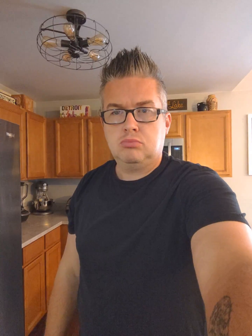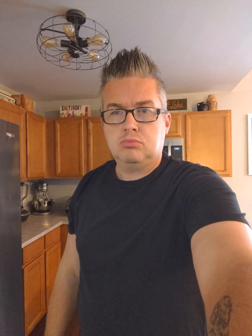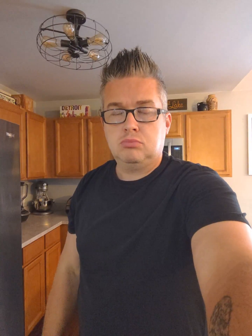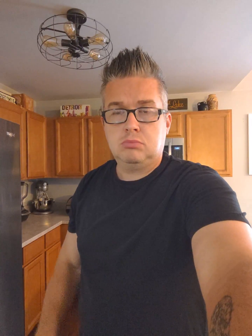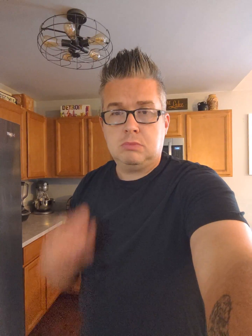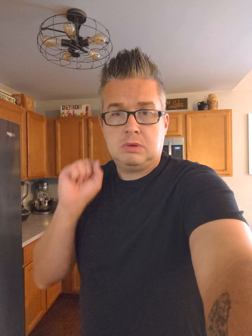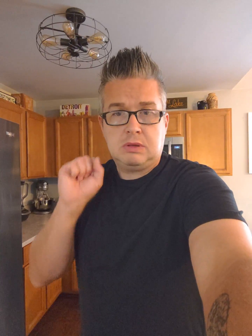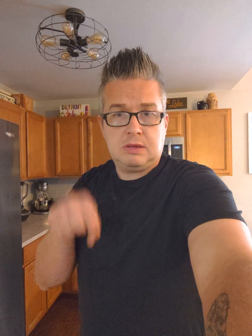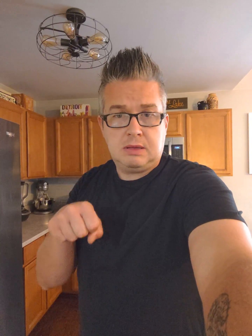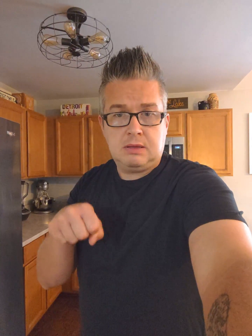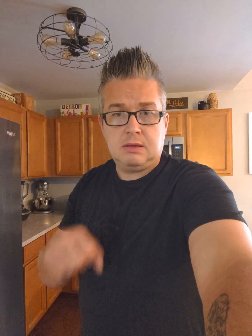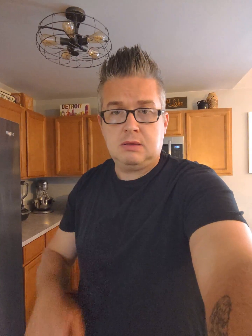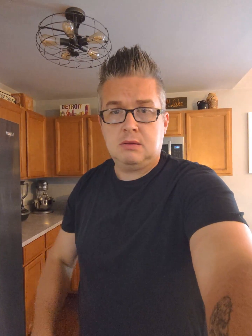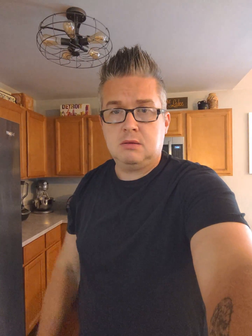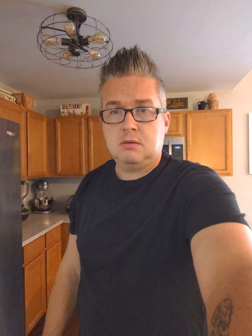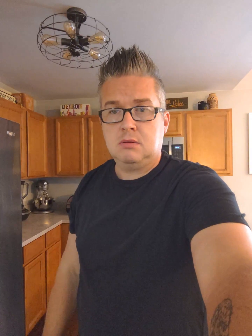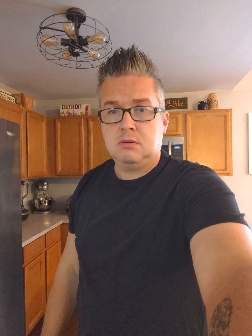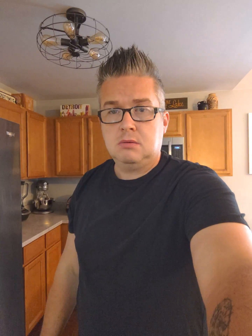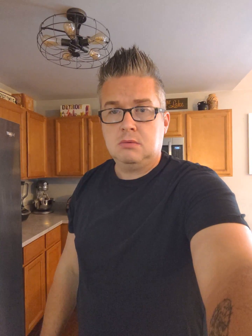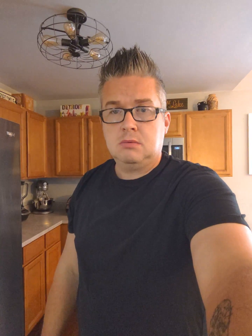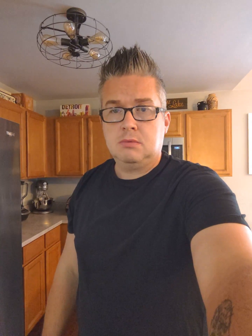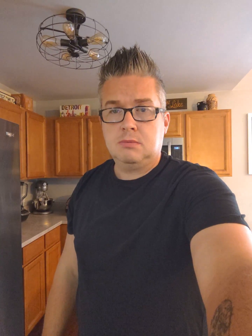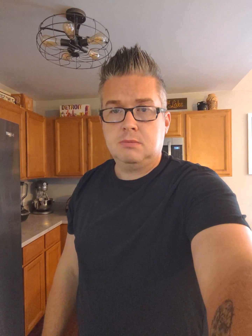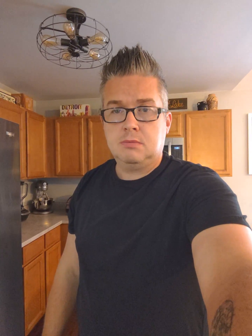could